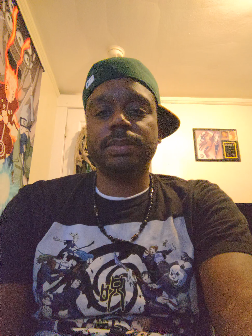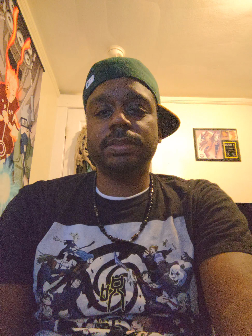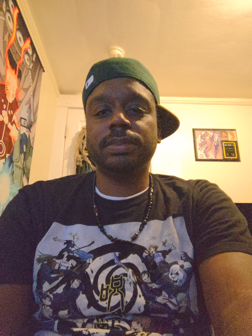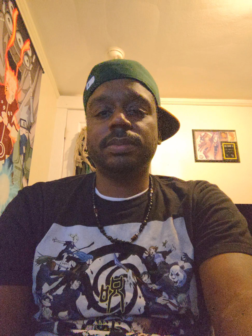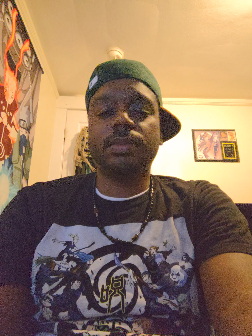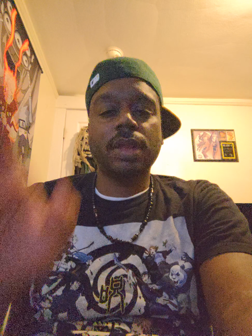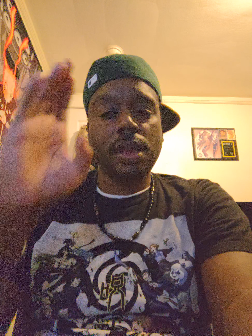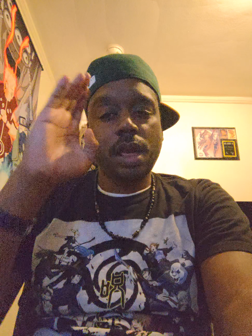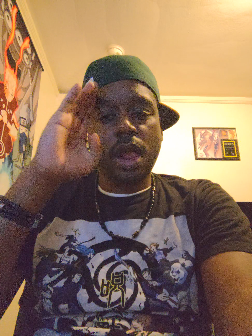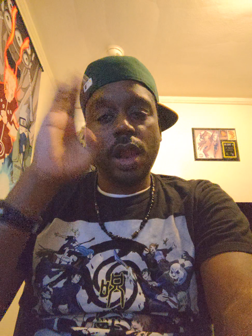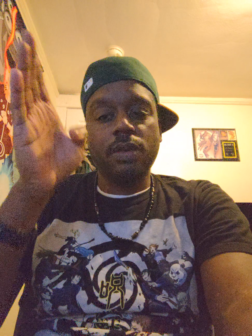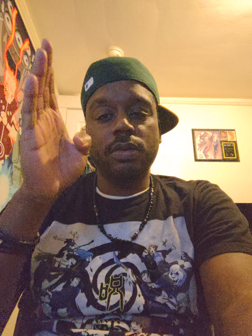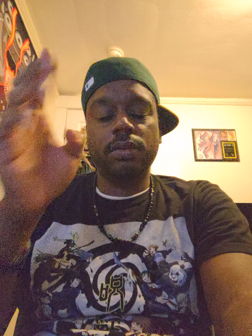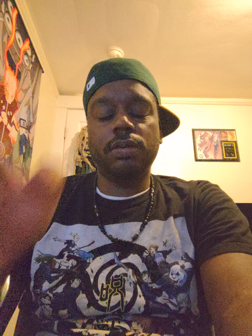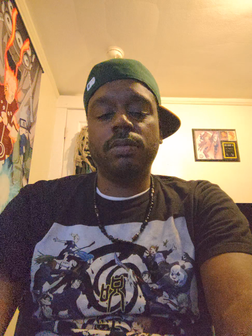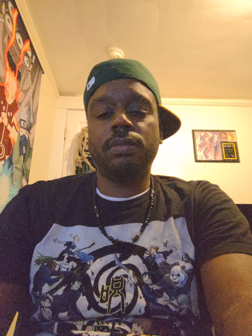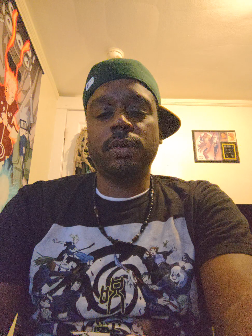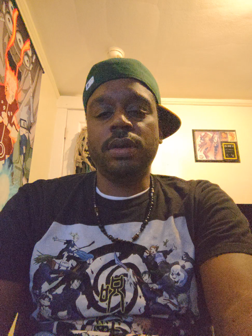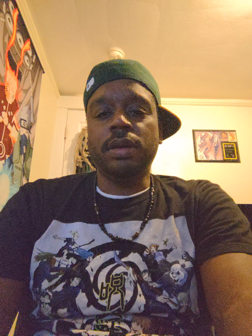hello